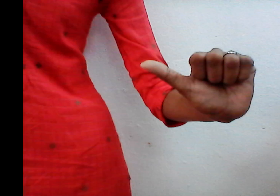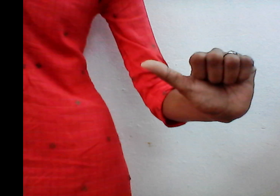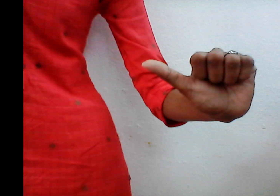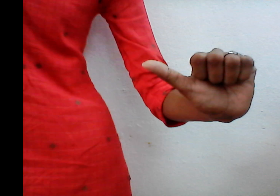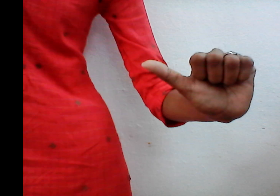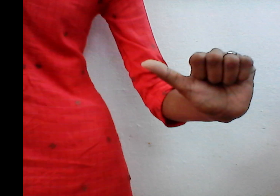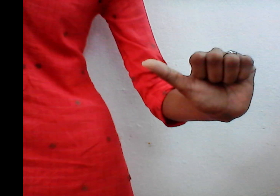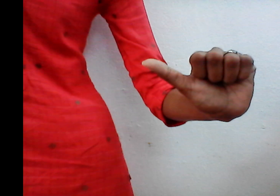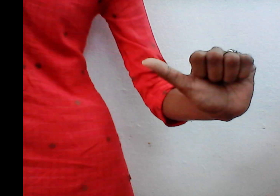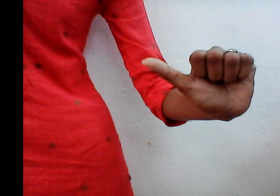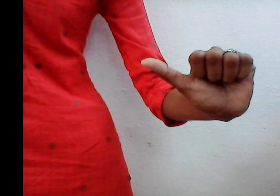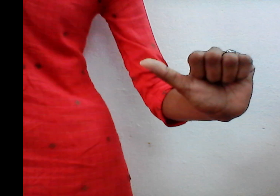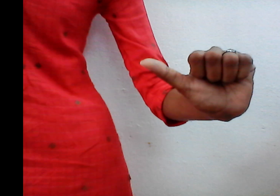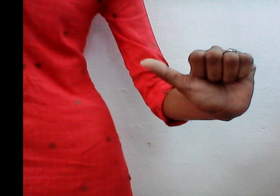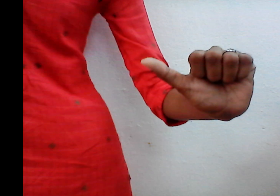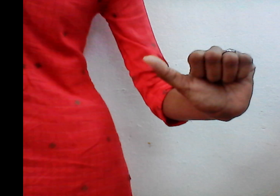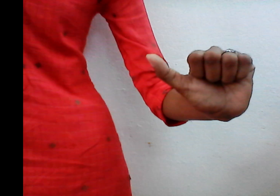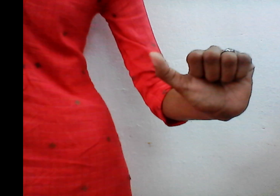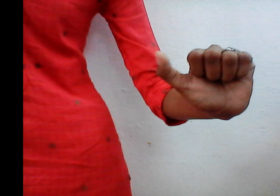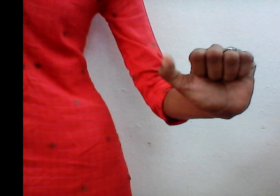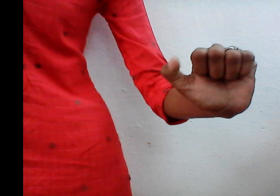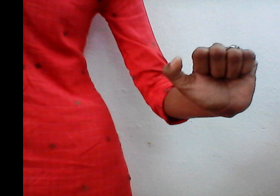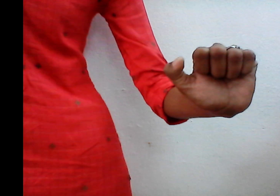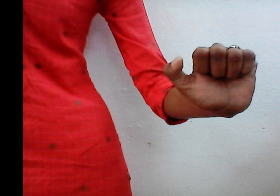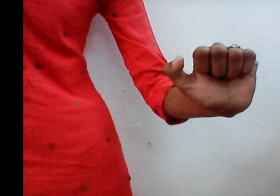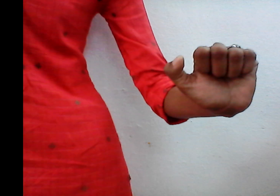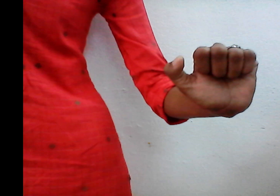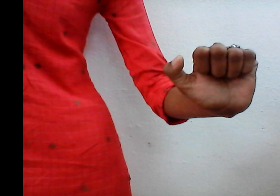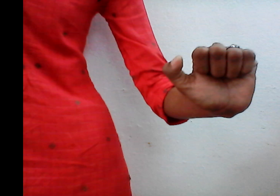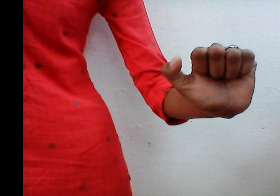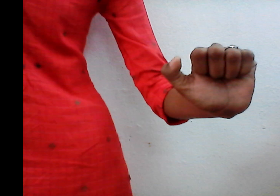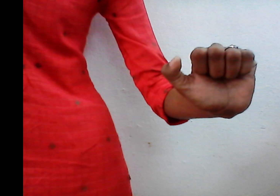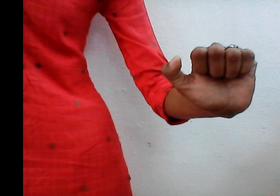ഏ